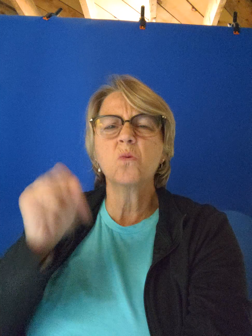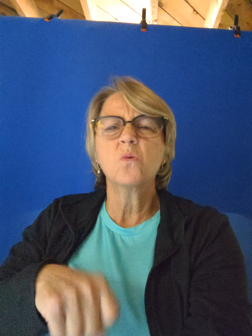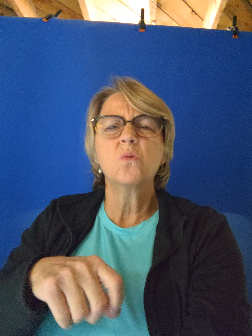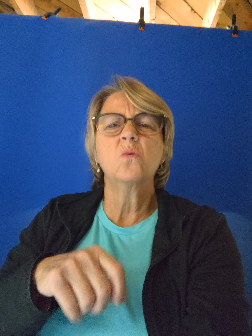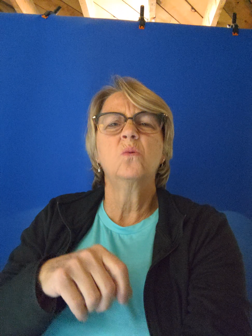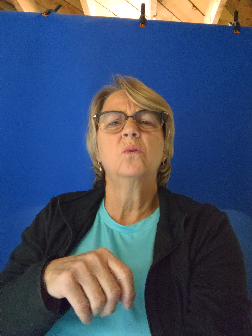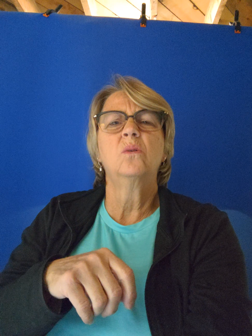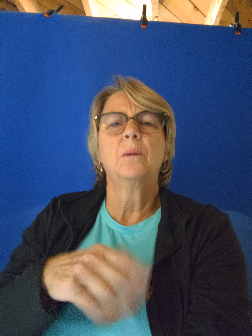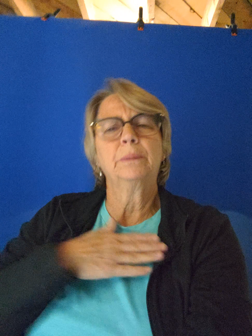old